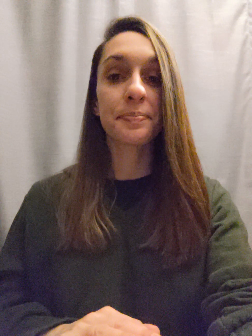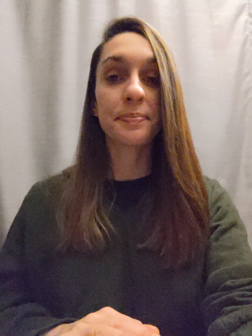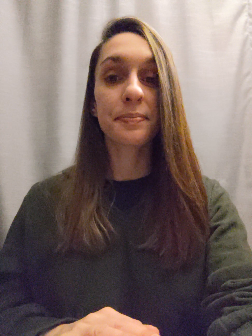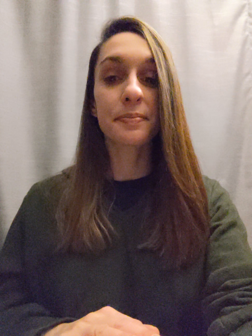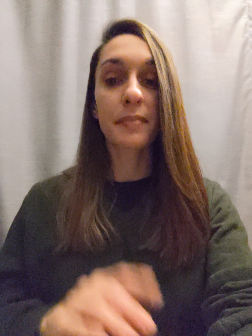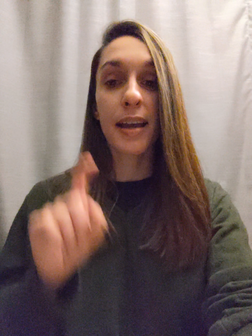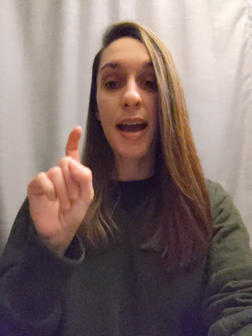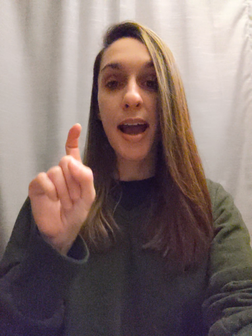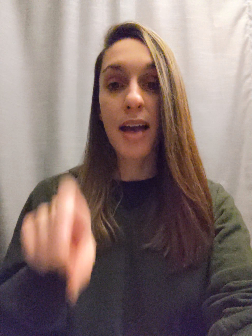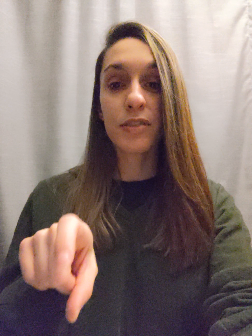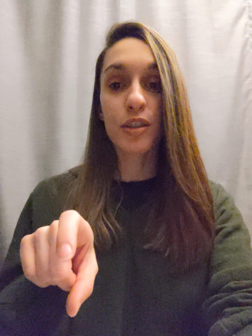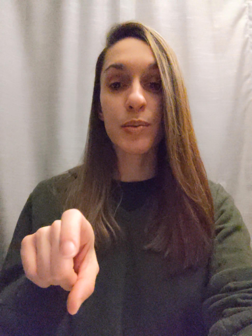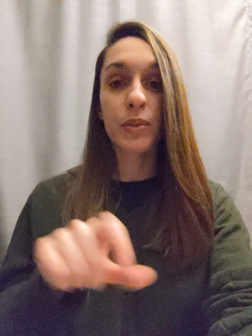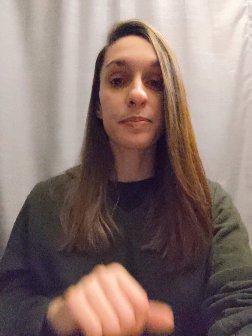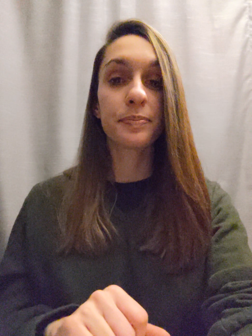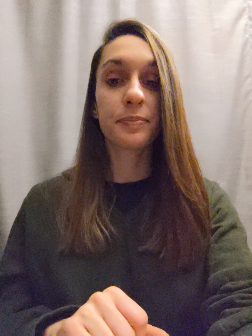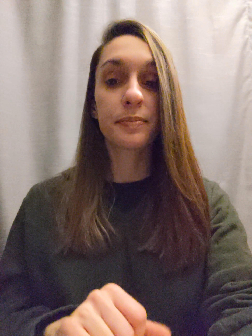have to